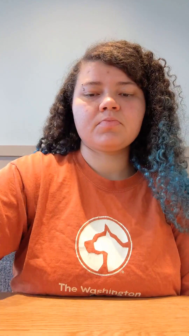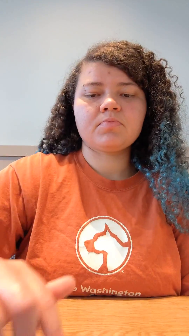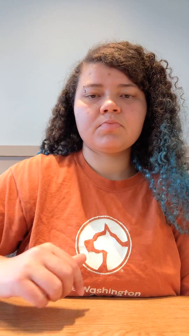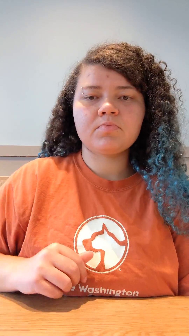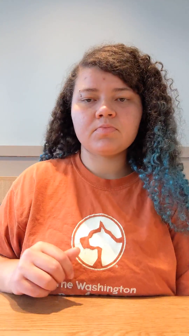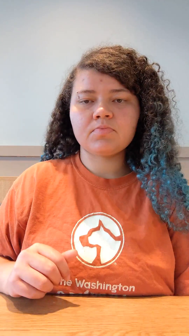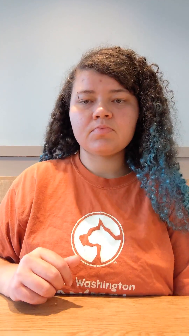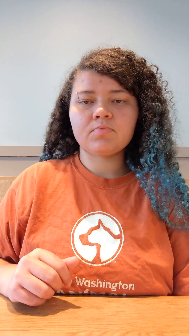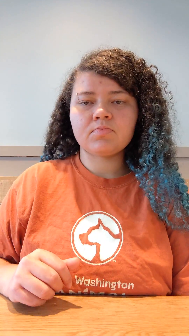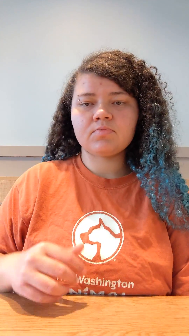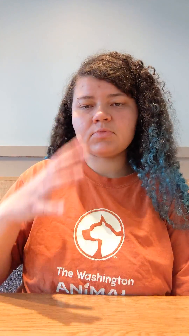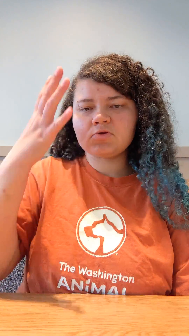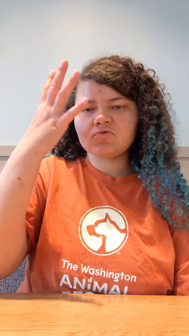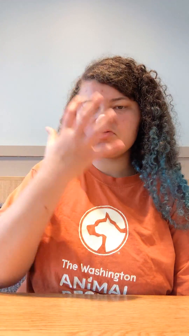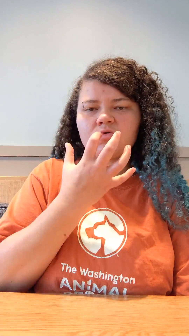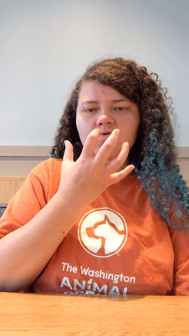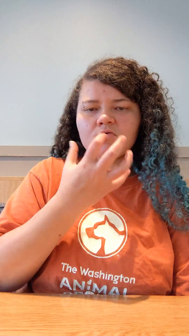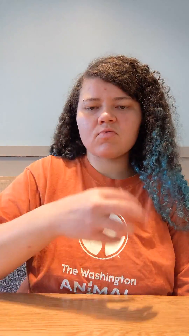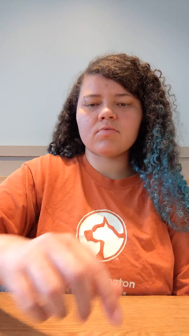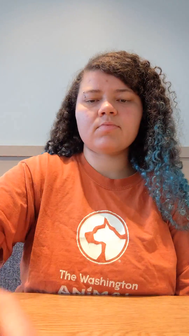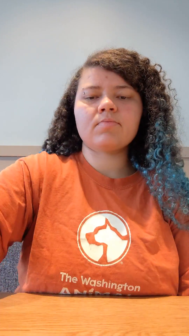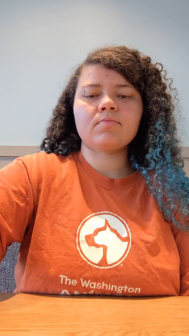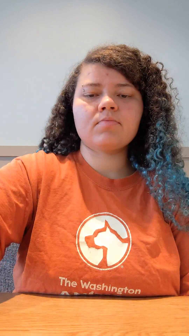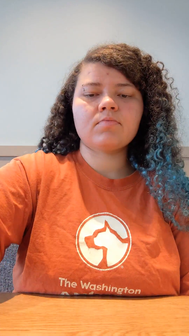dark